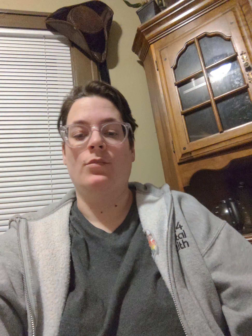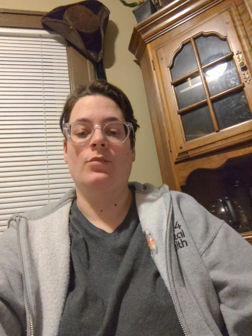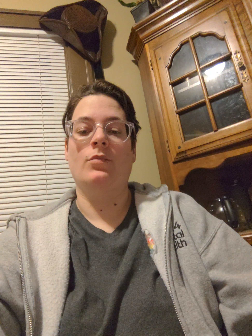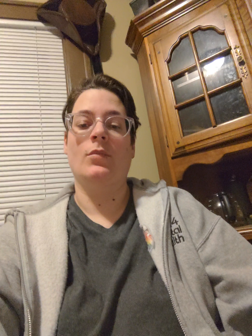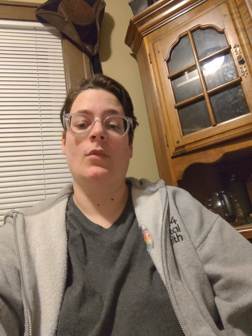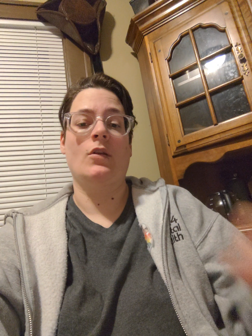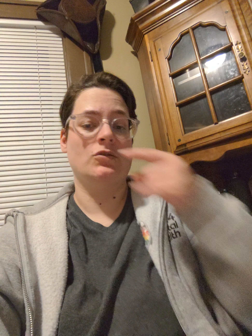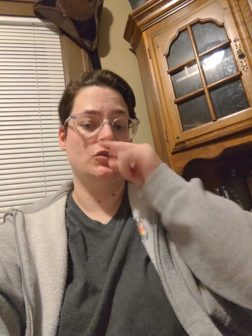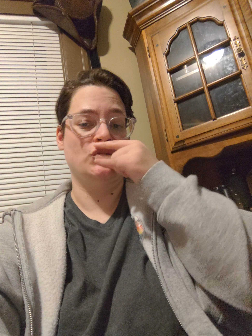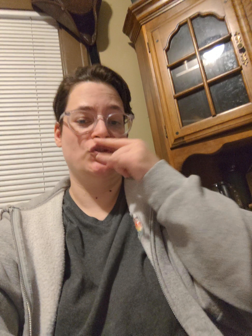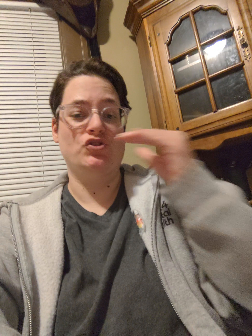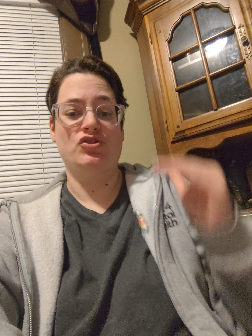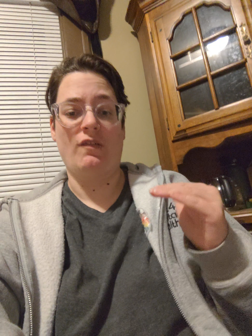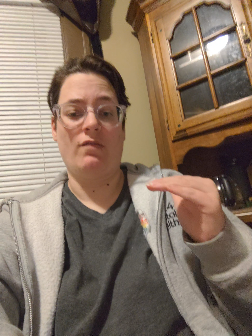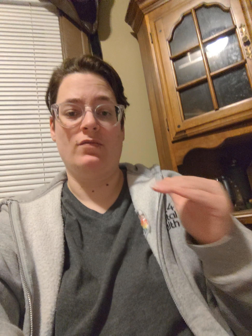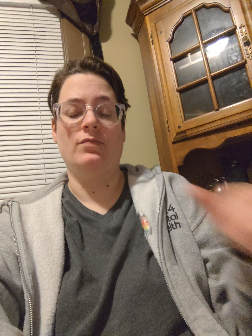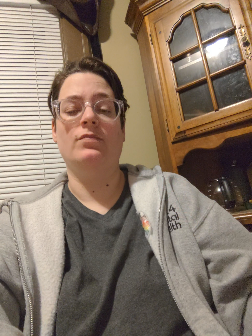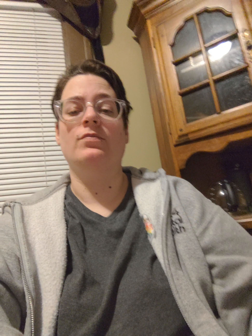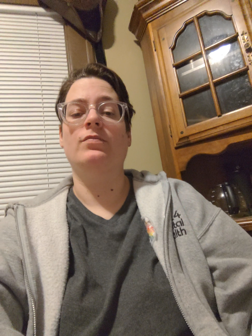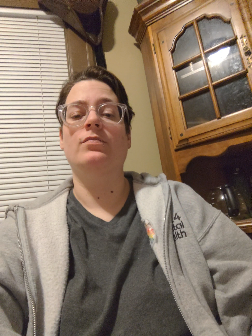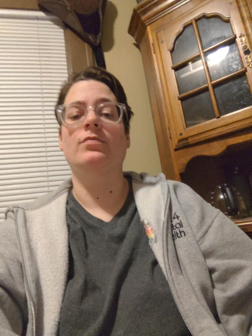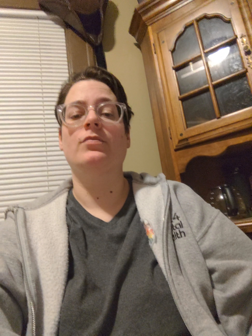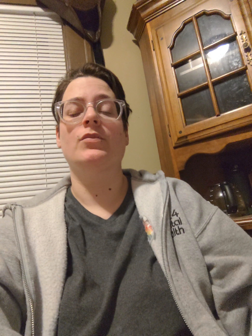child